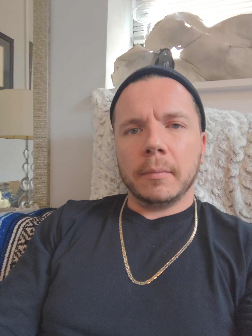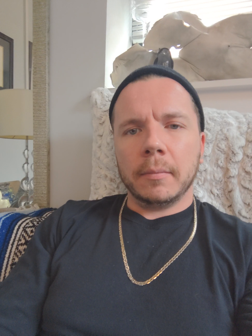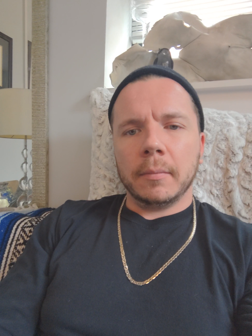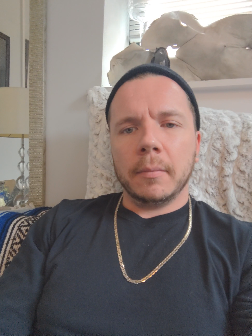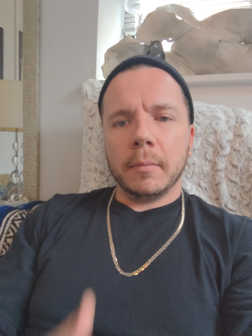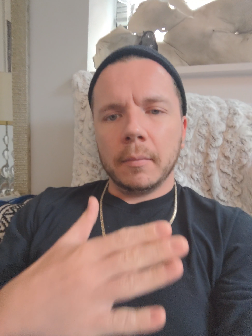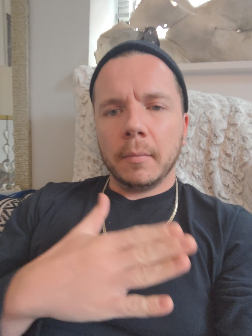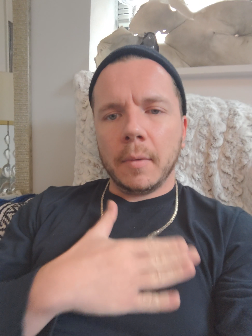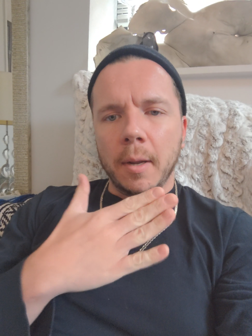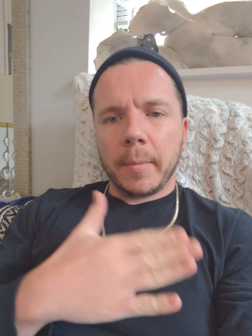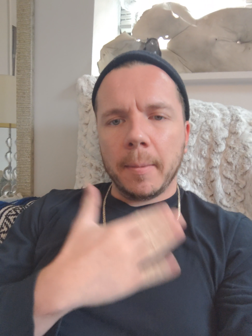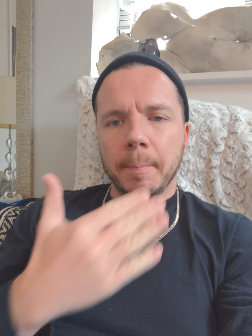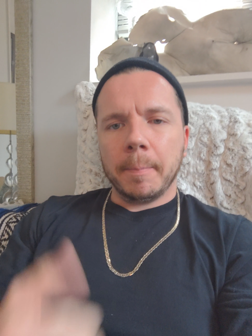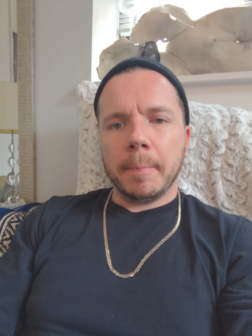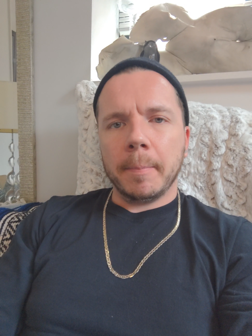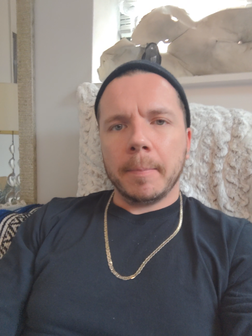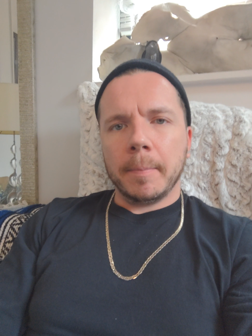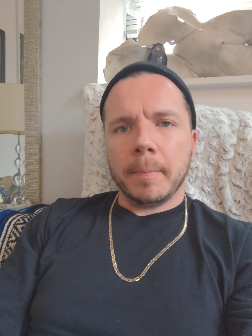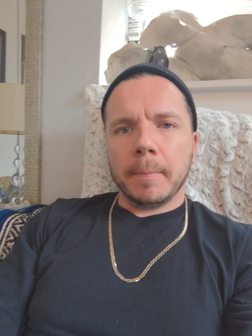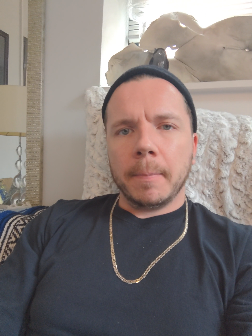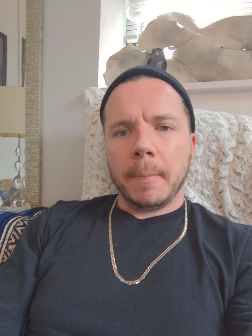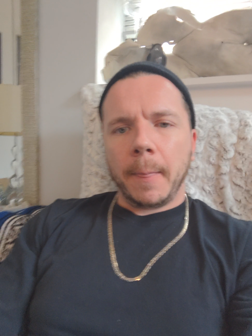happy